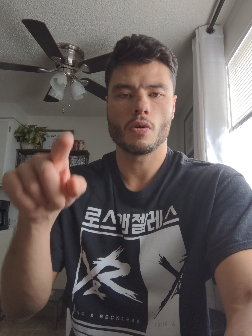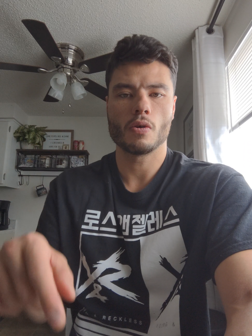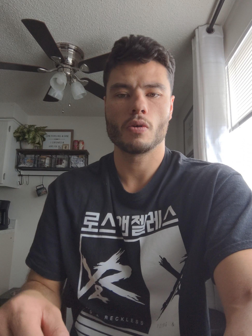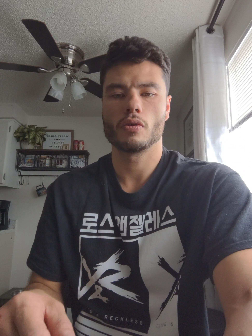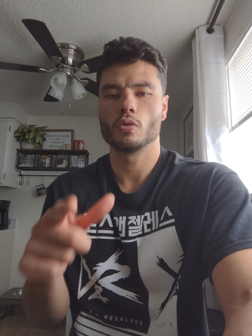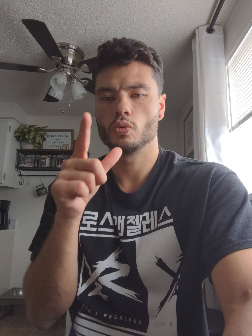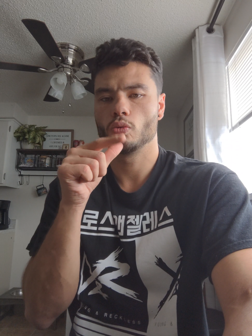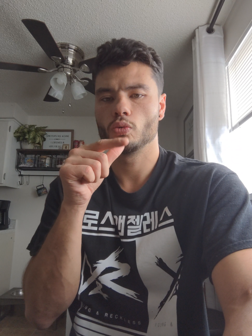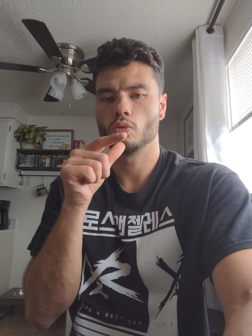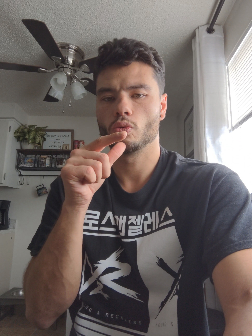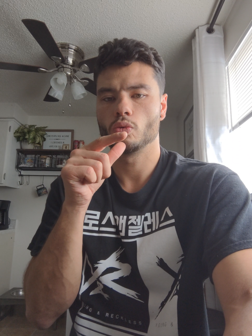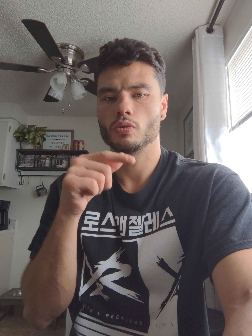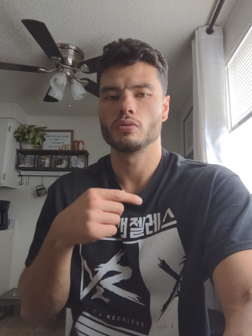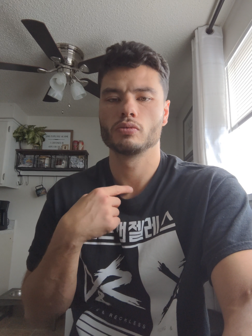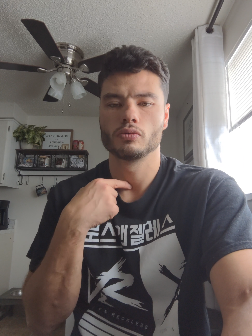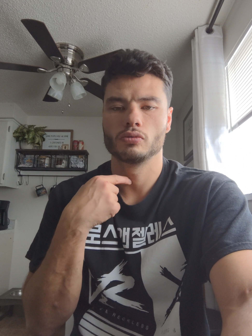who